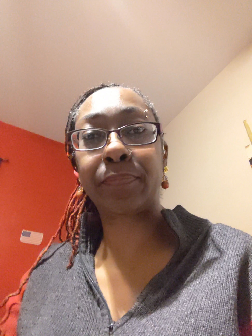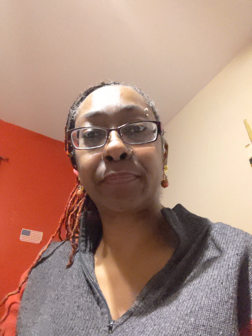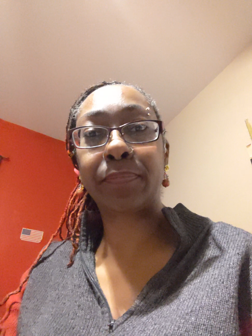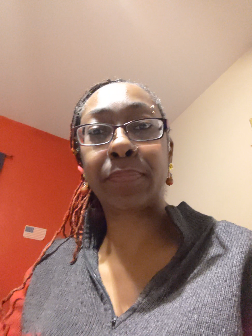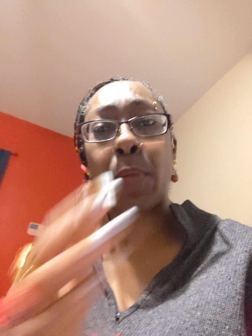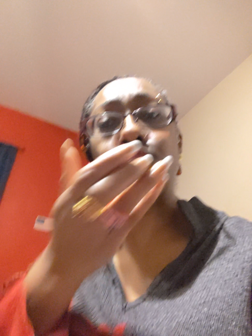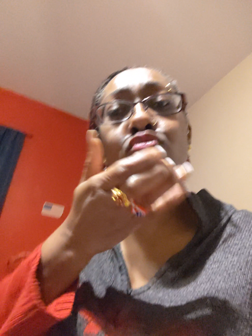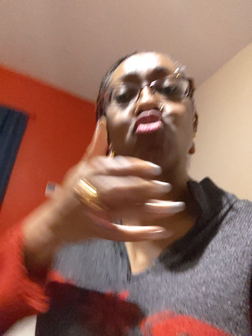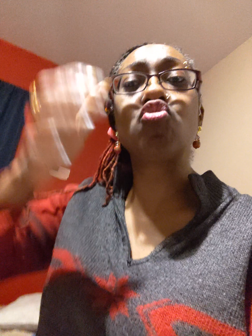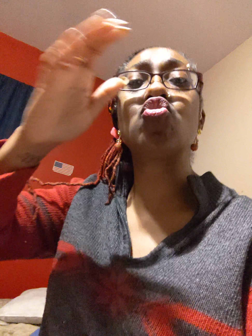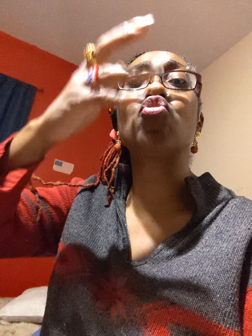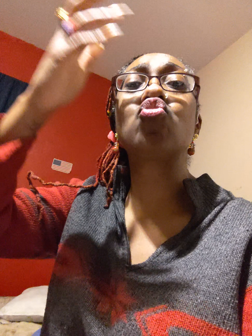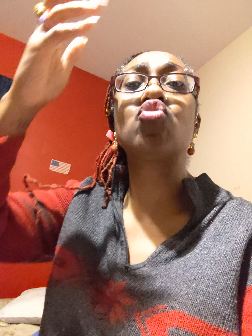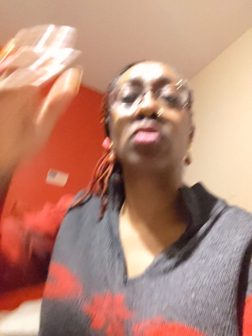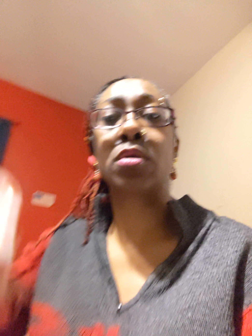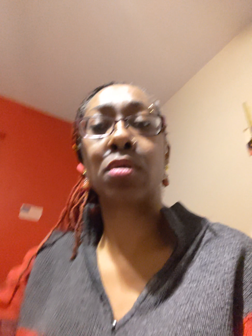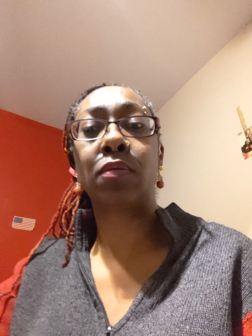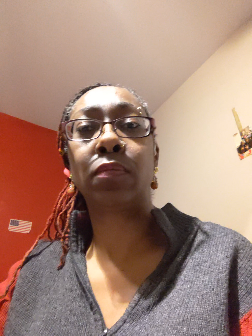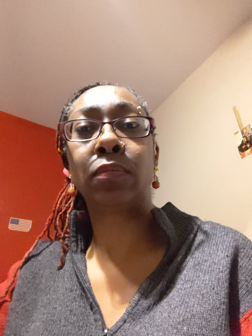balloon